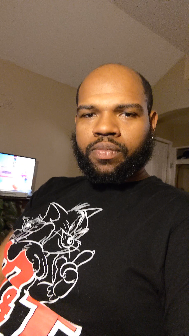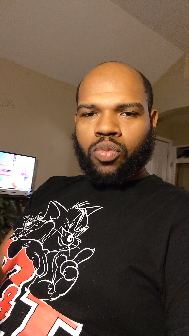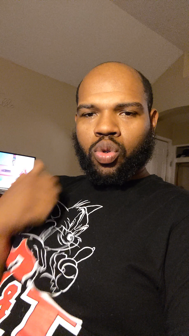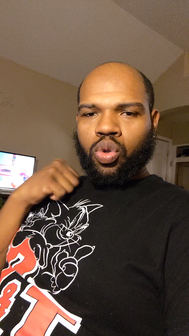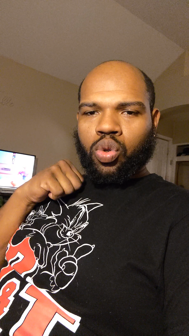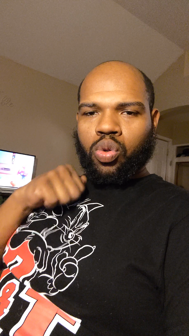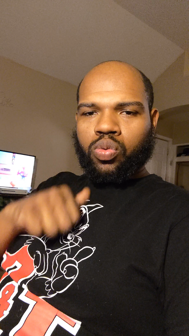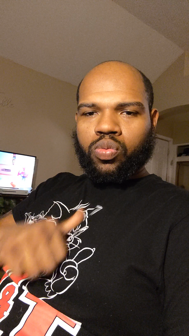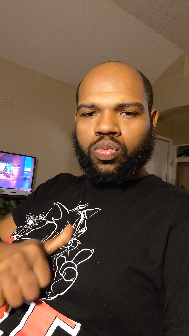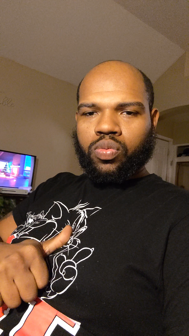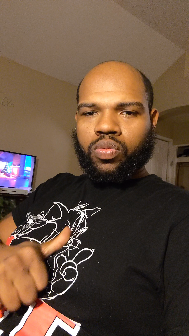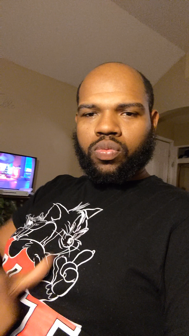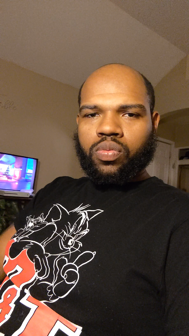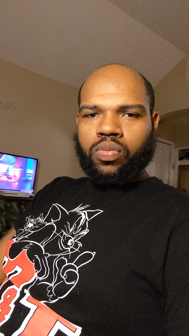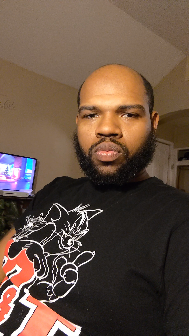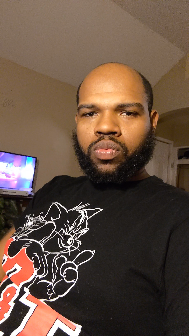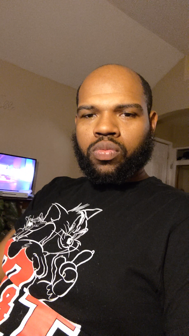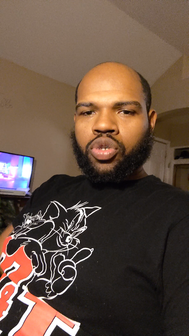coats